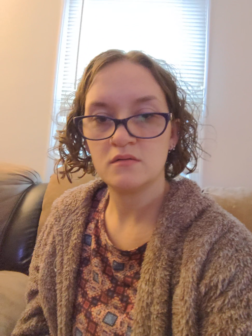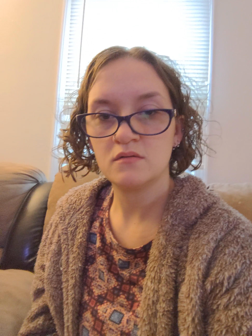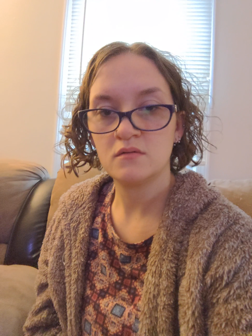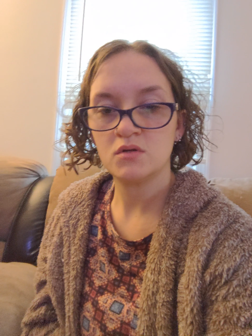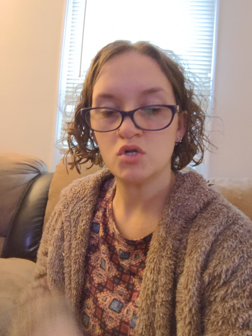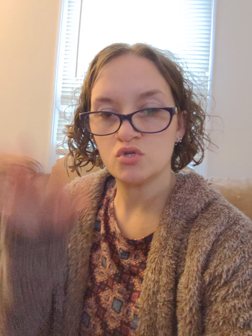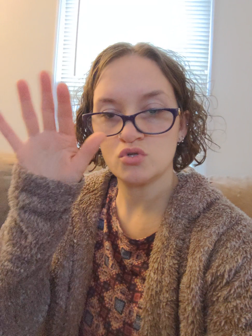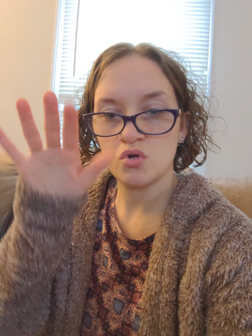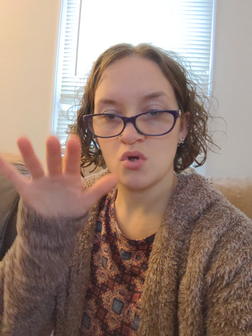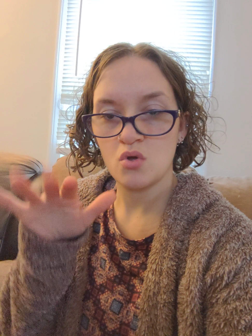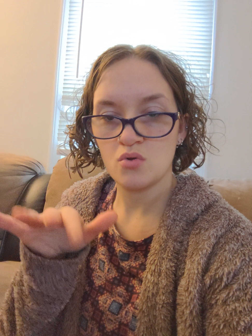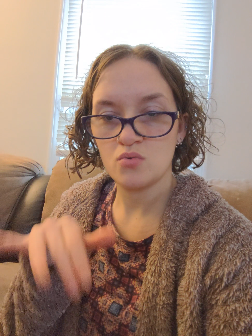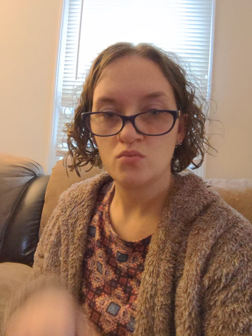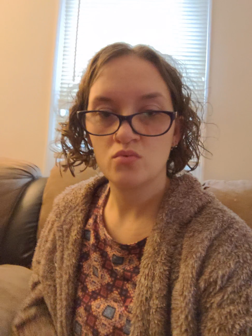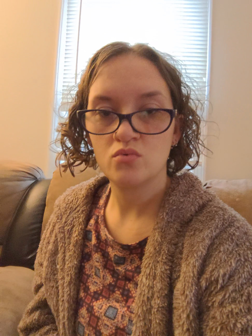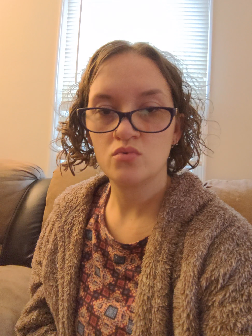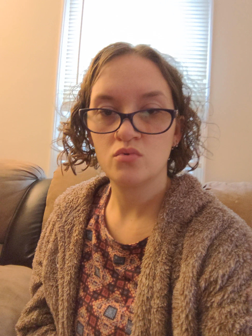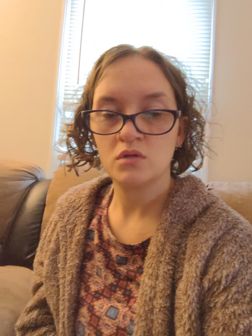snow